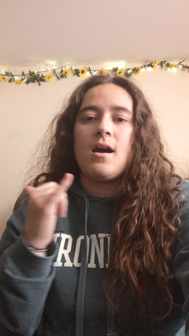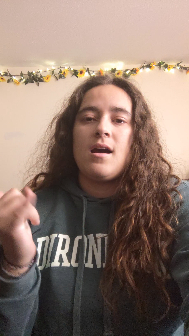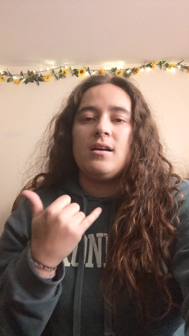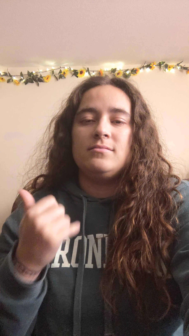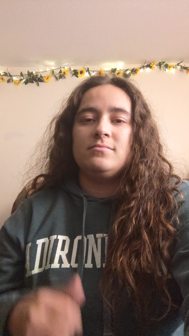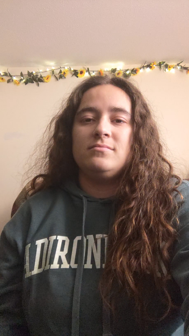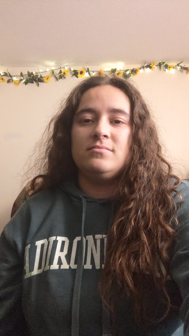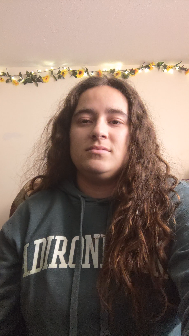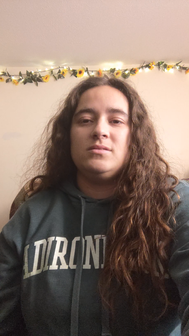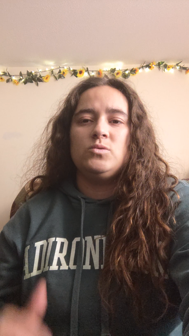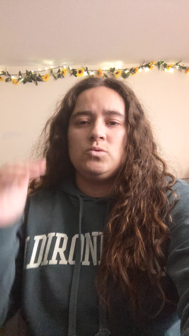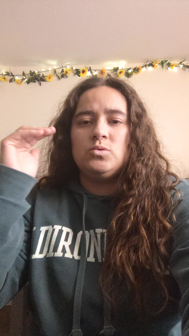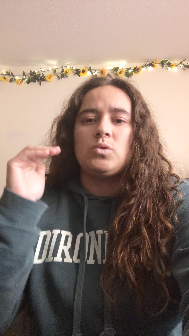short